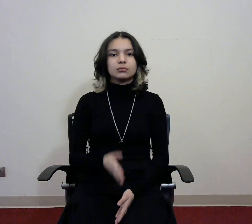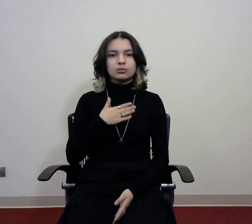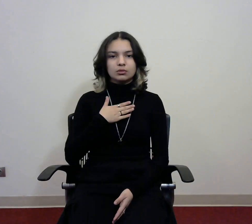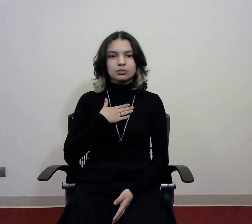mən